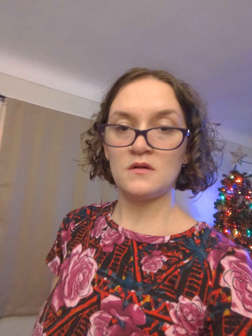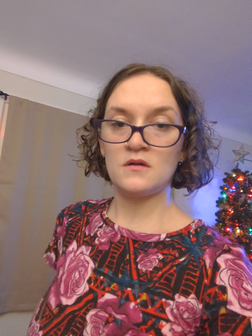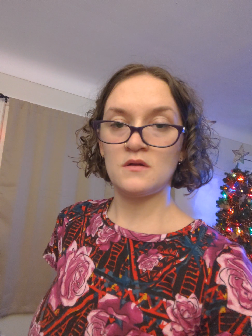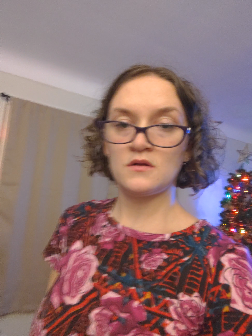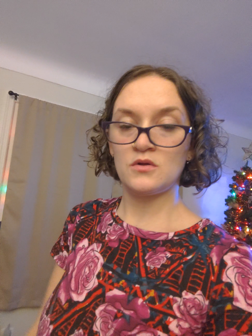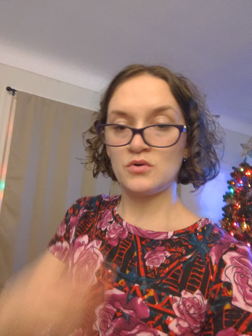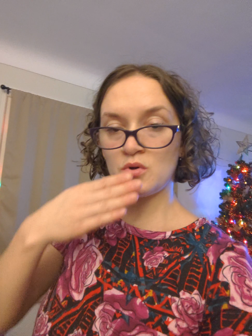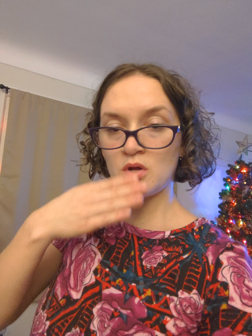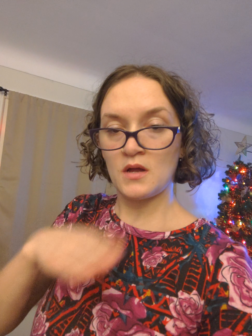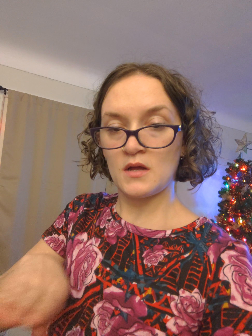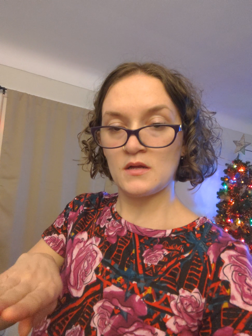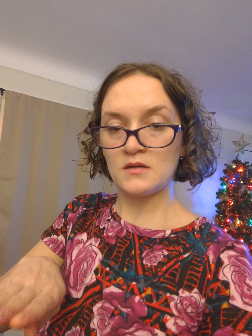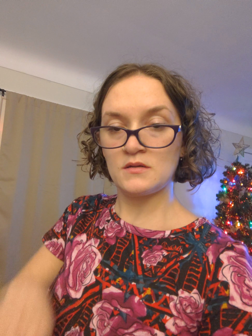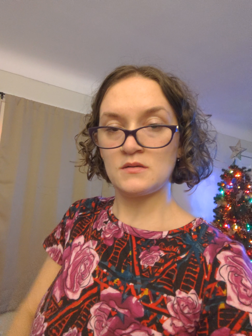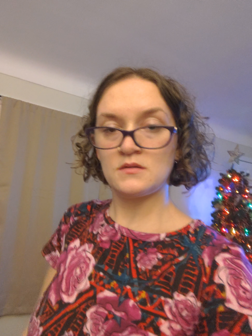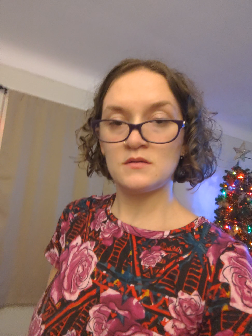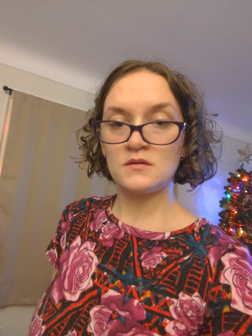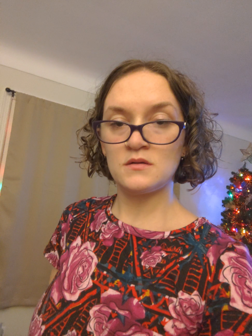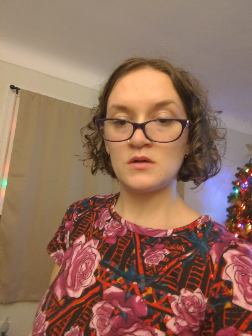quiet